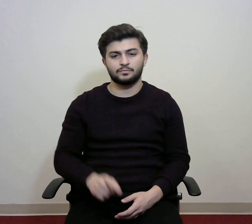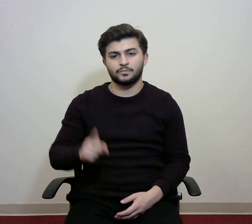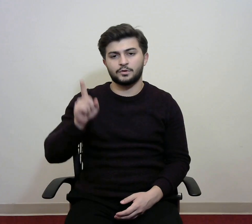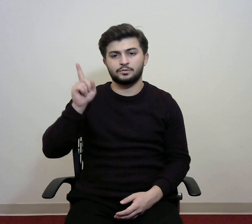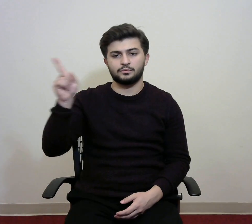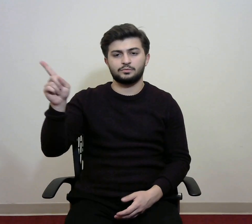O